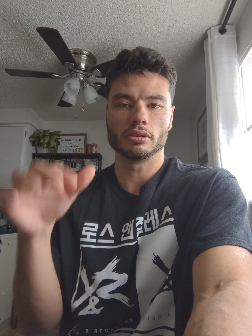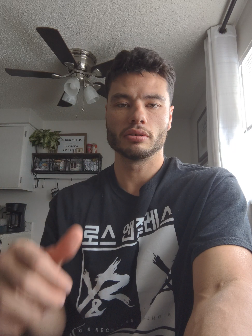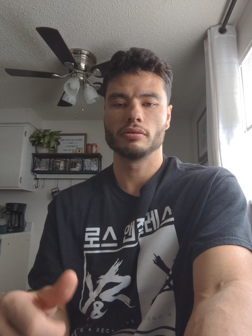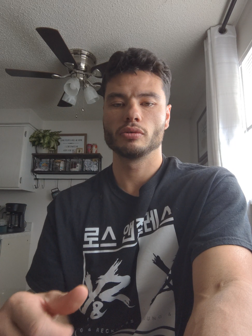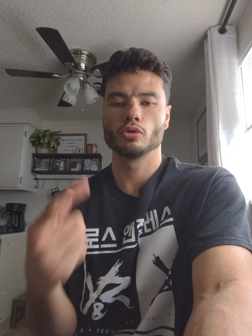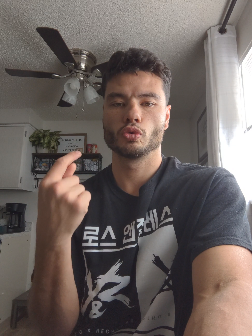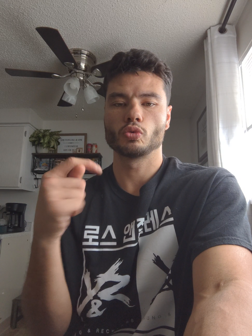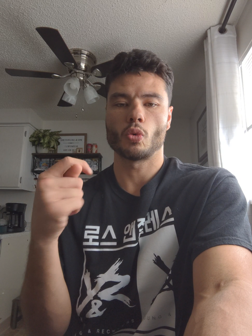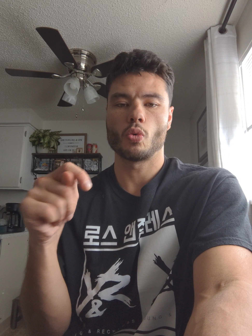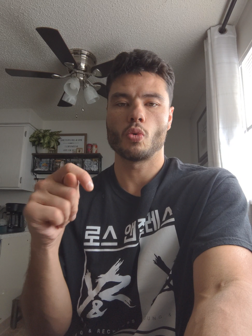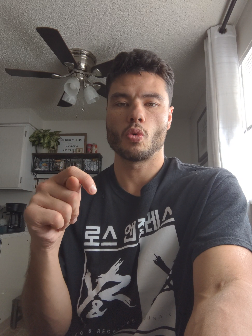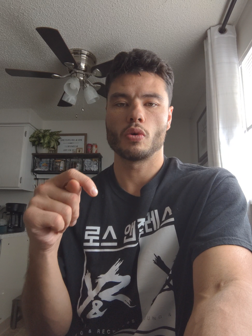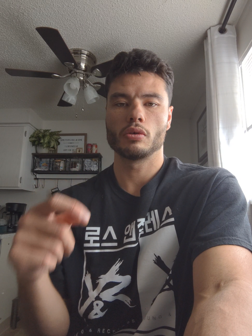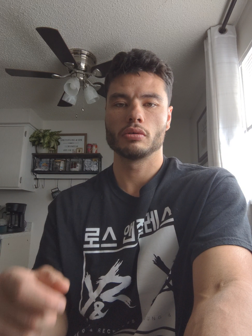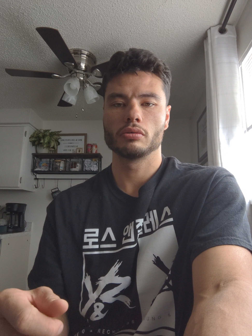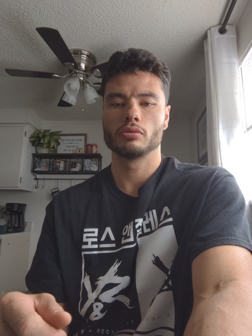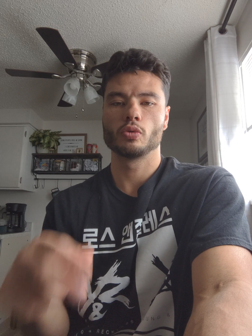toy